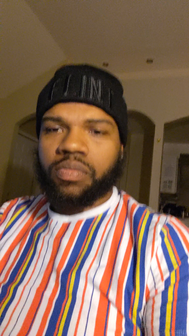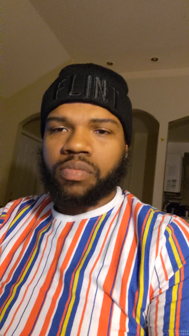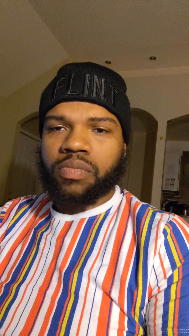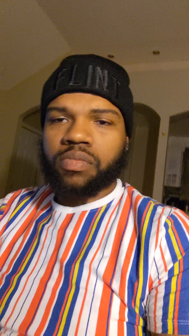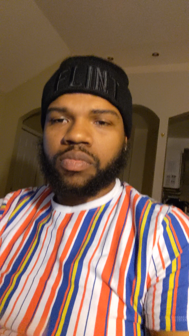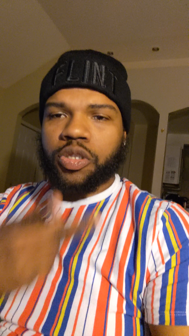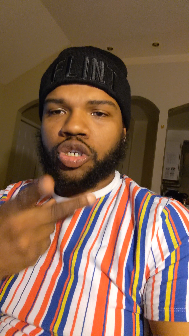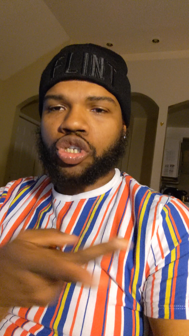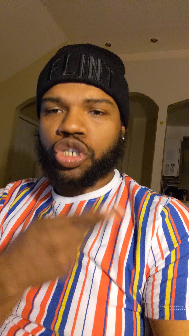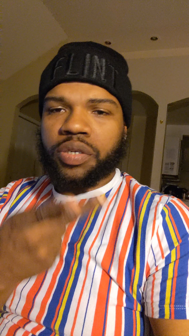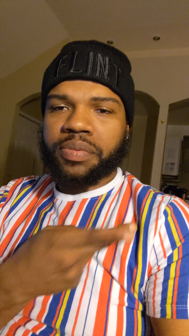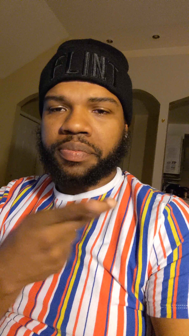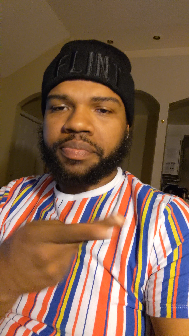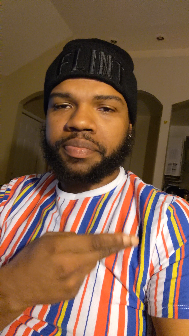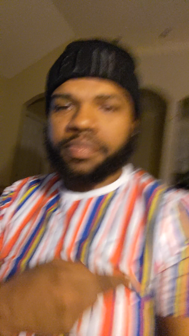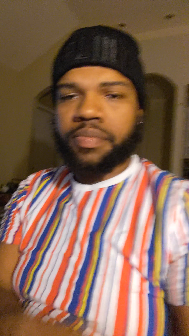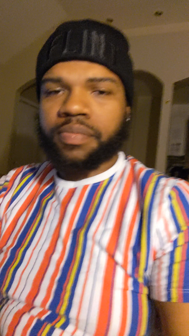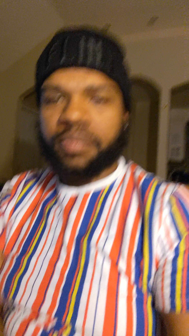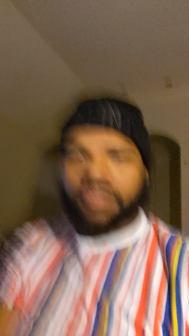sheep